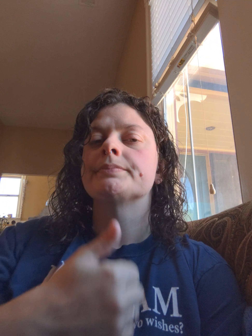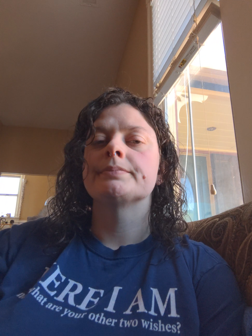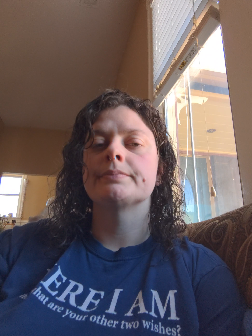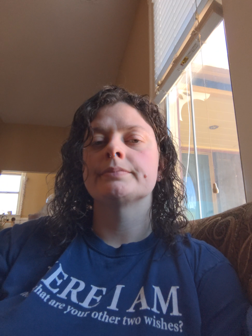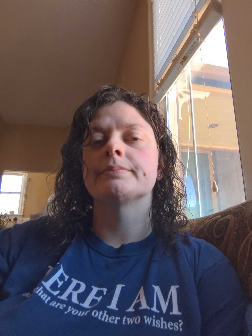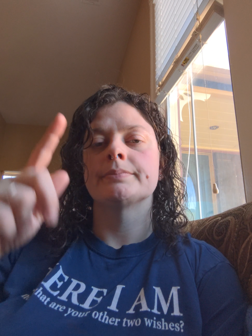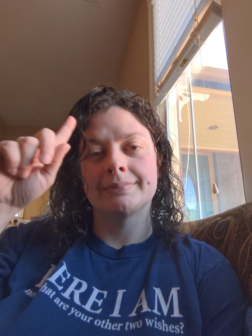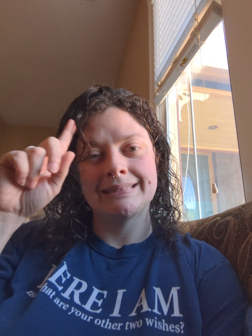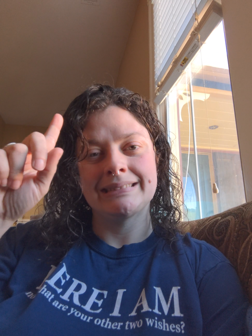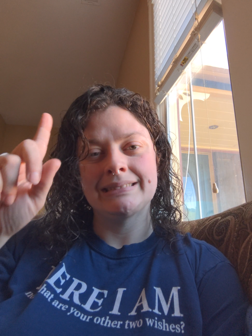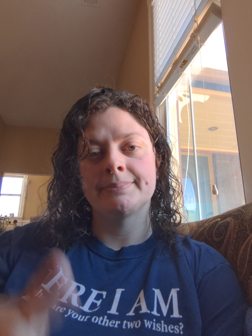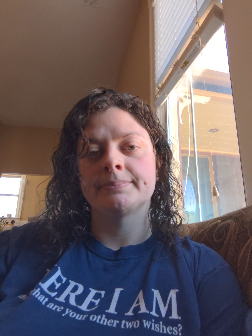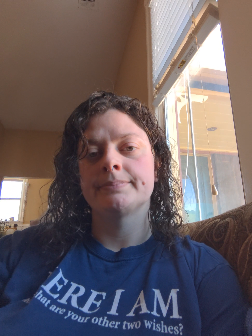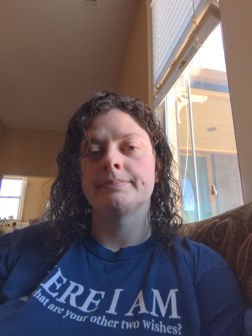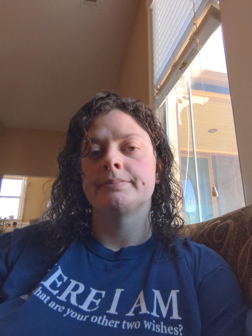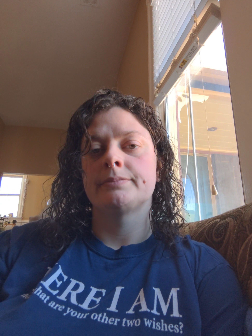penny